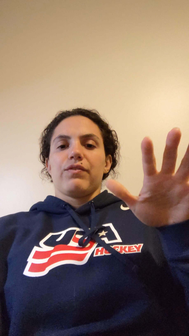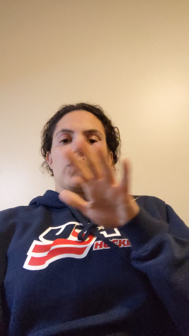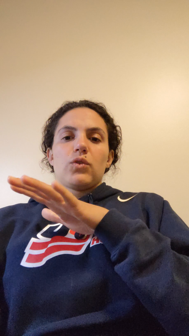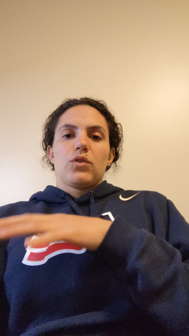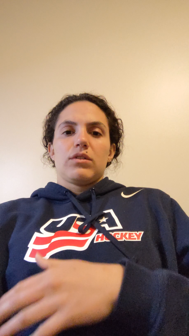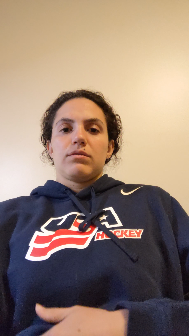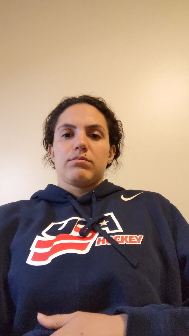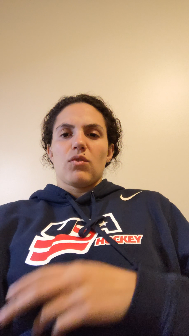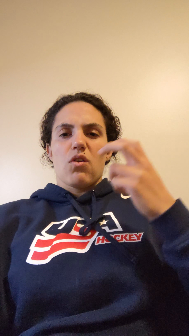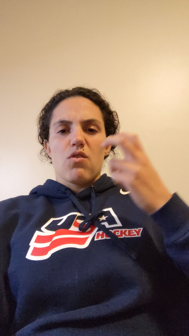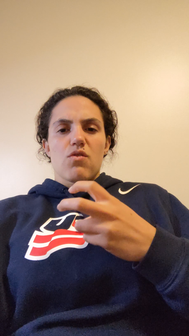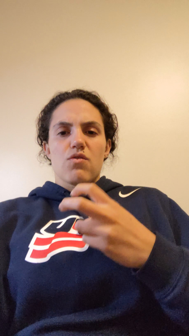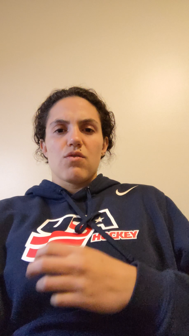hard